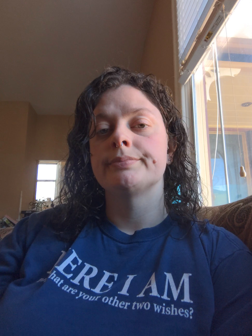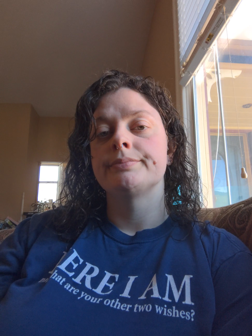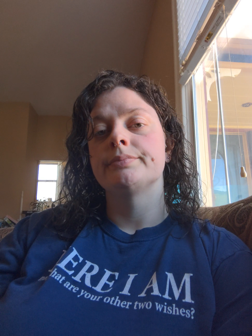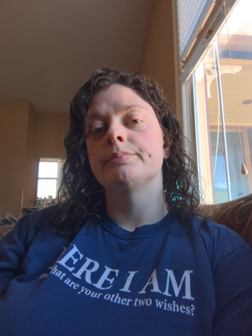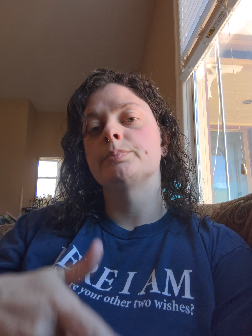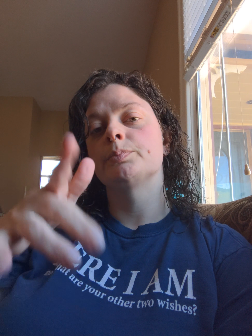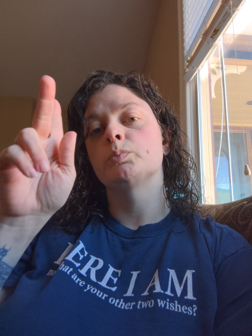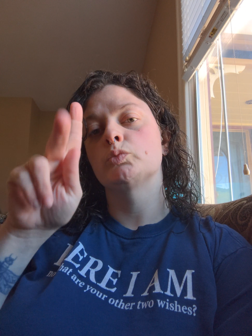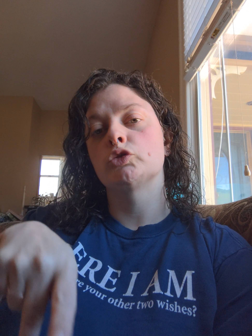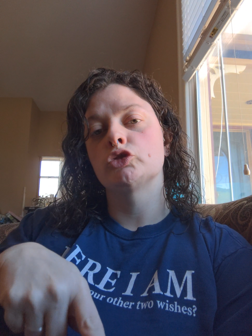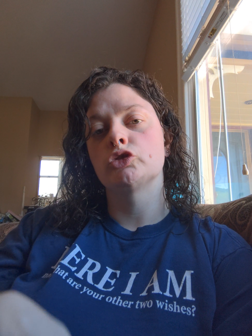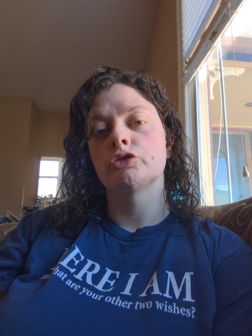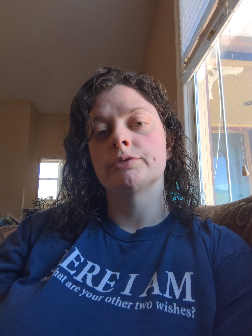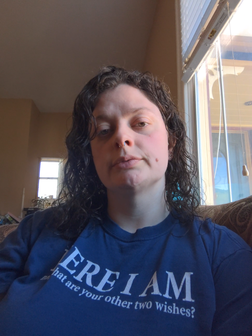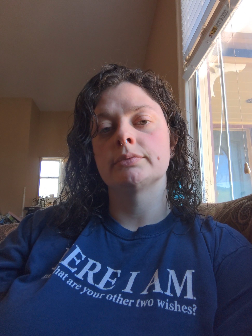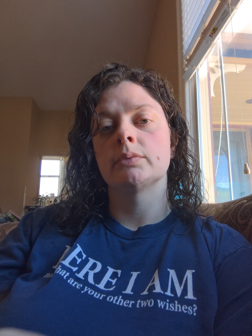person